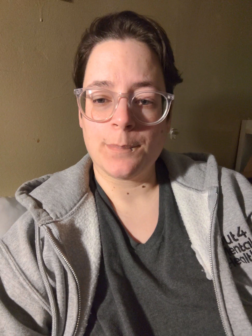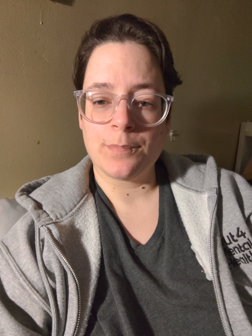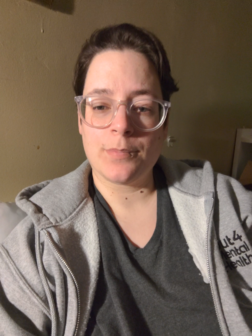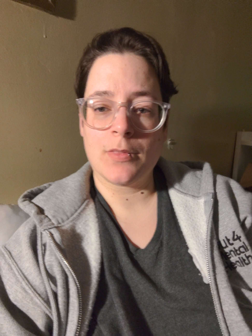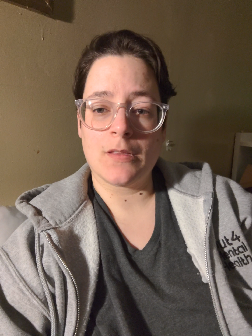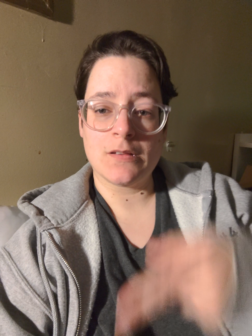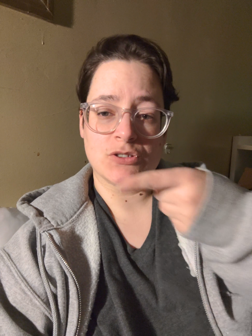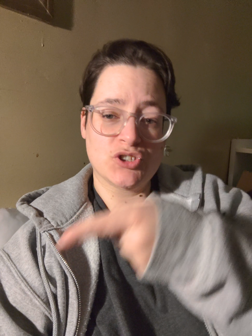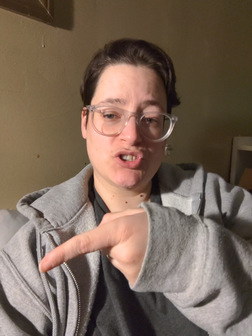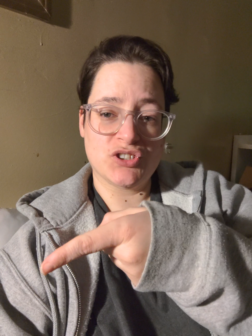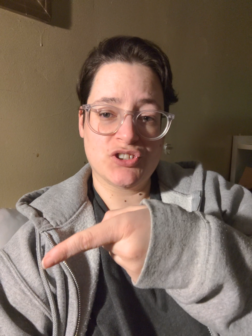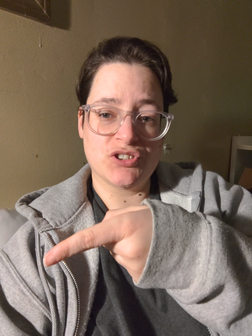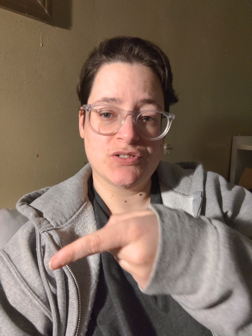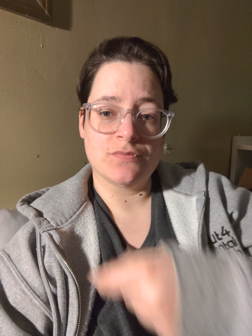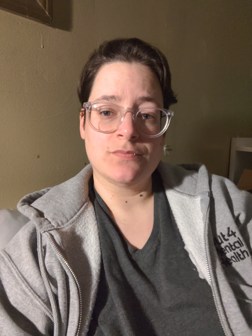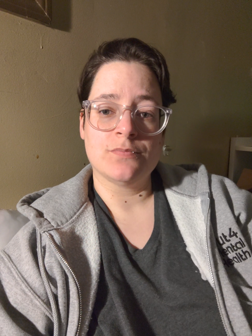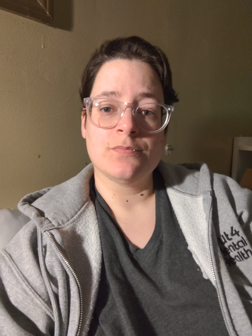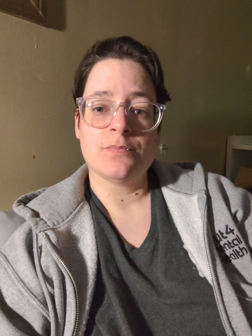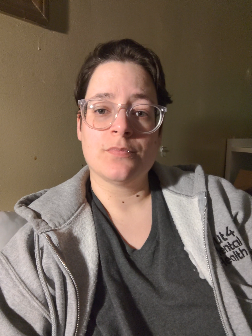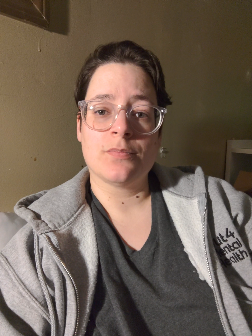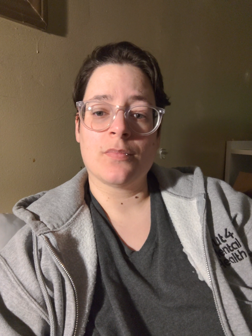he/she/it